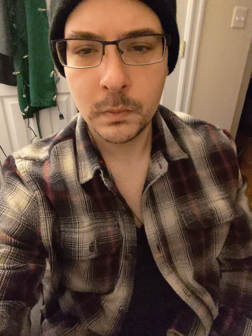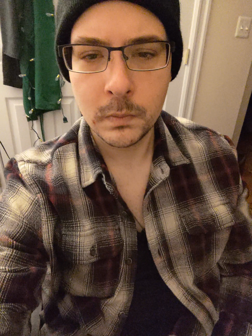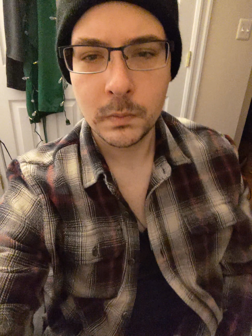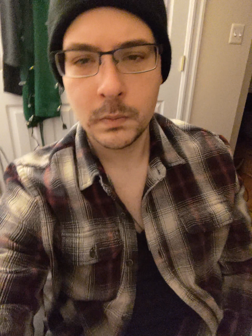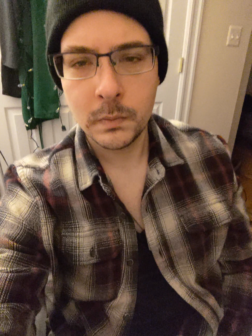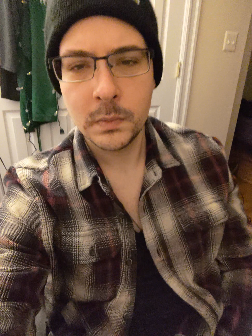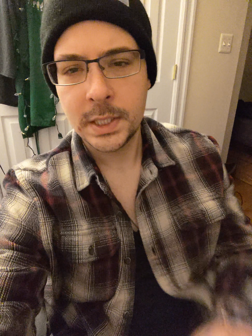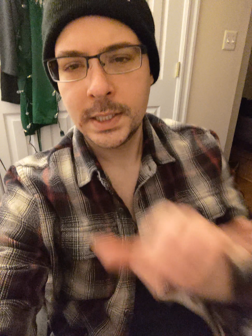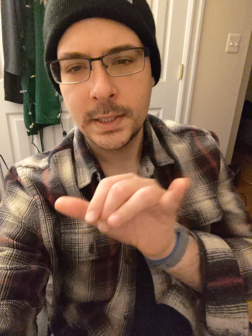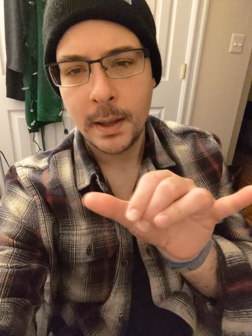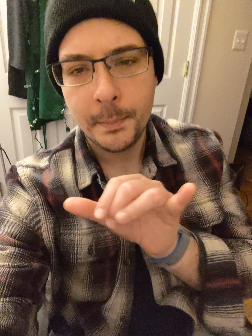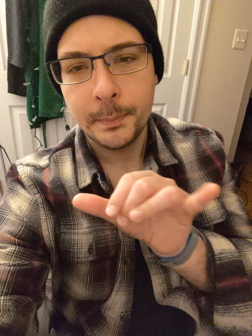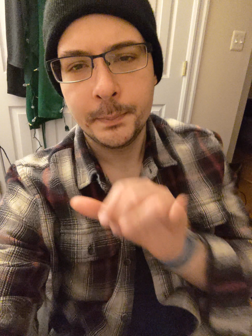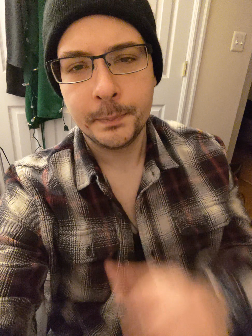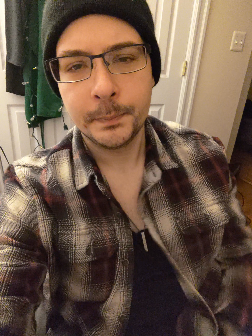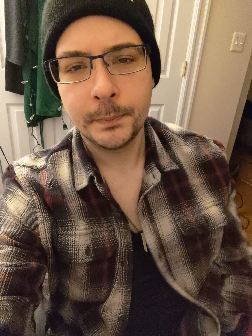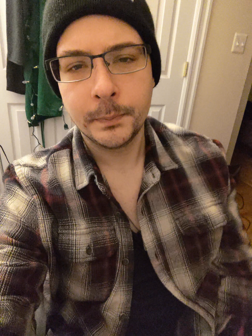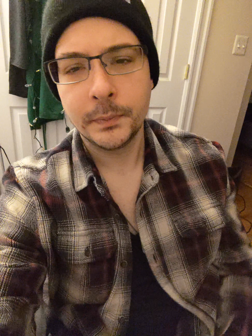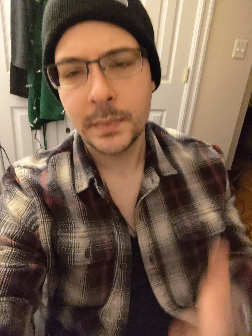same